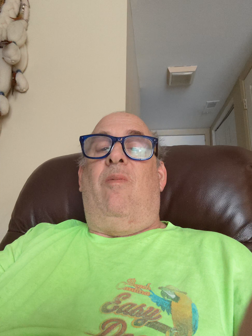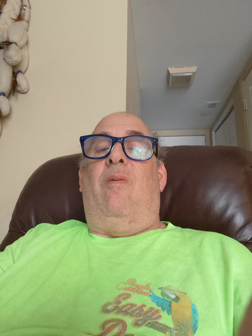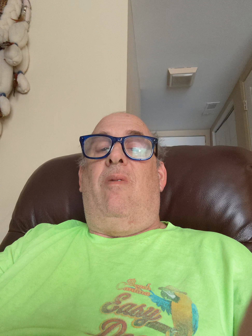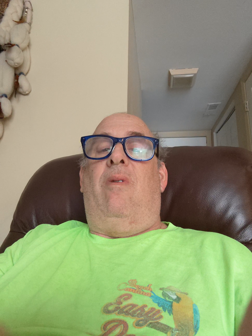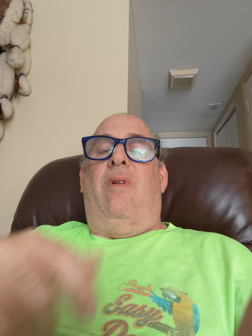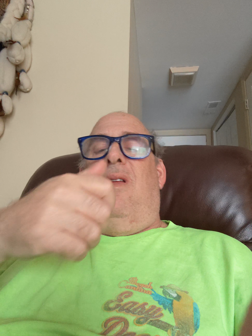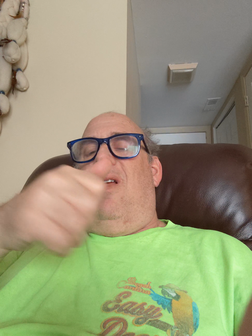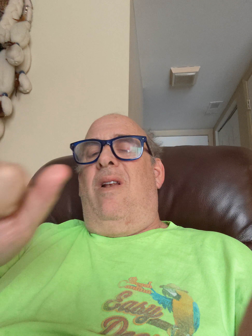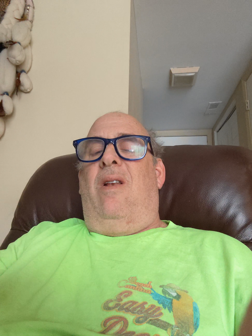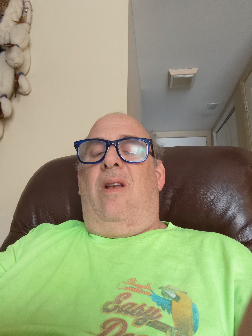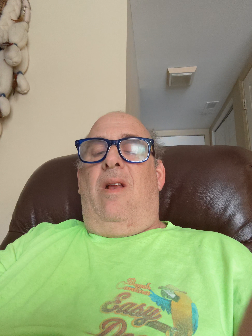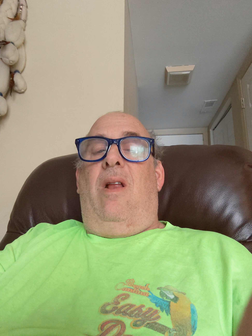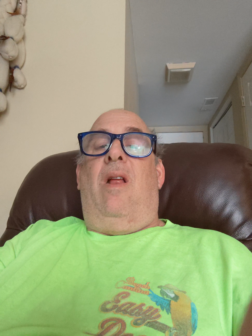any